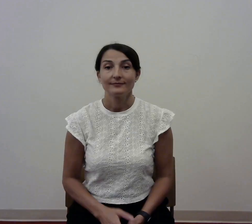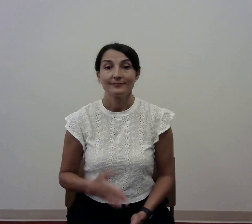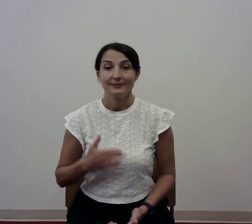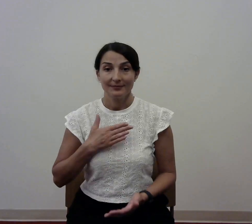mən